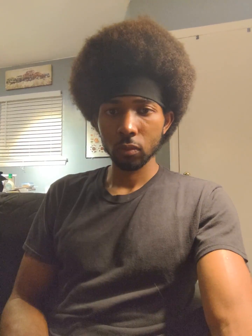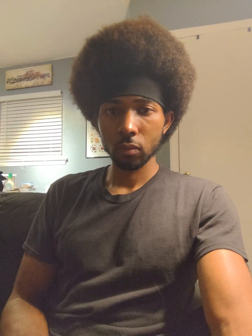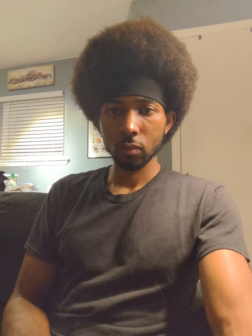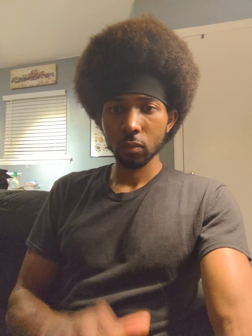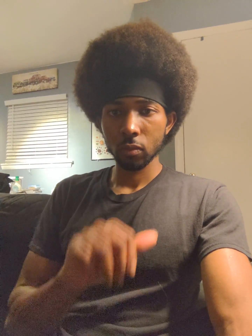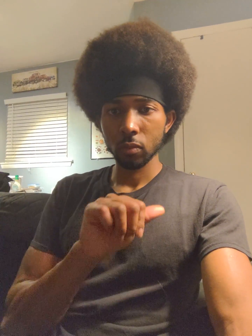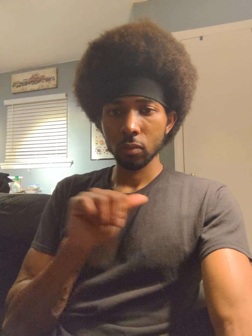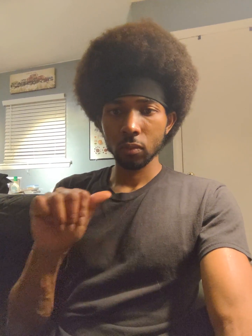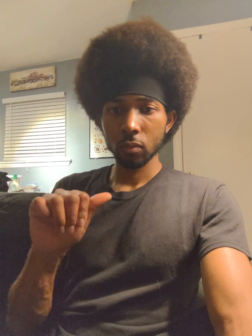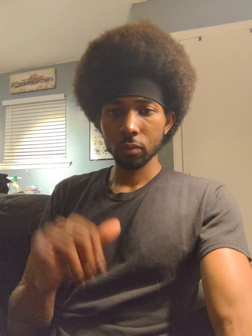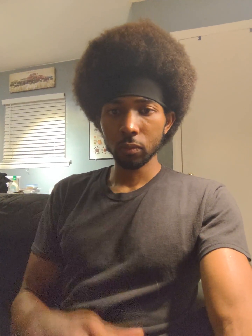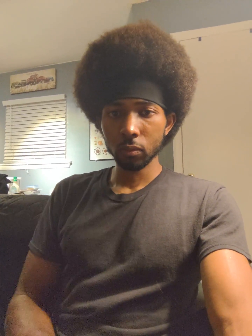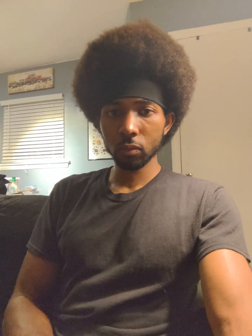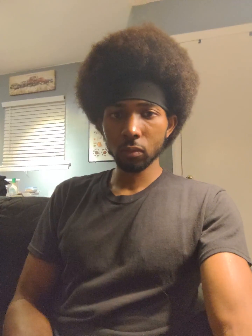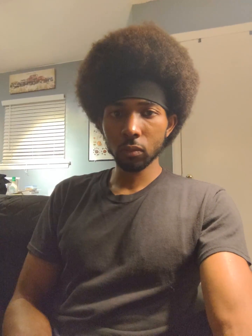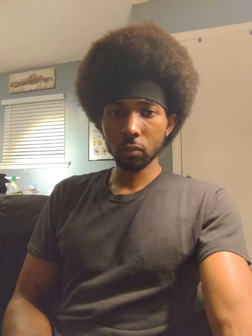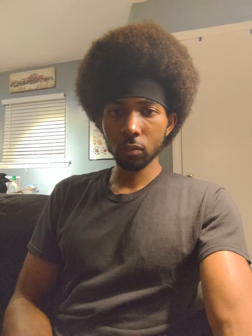a